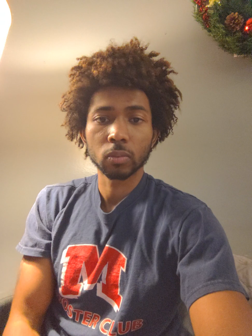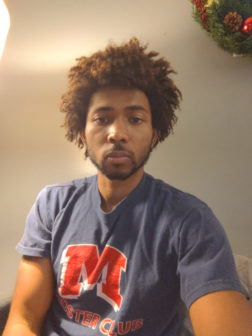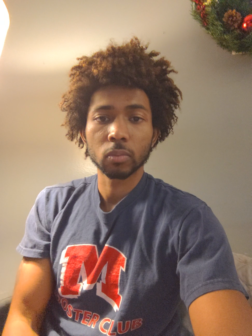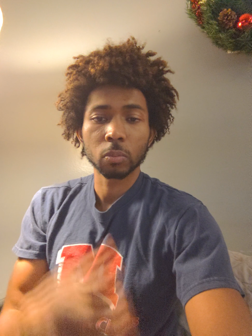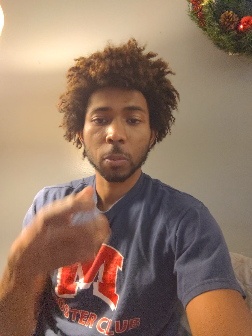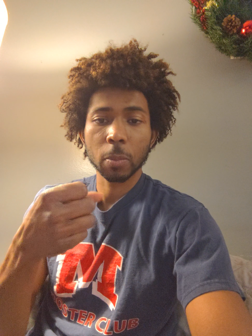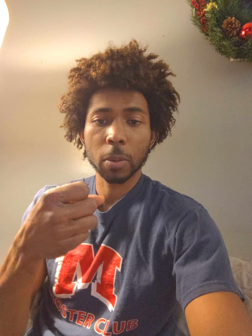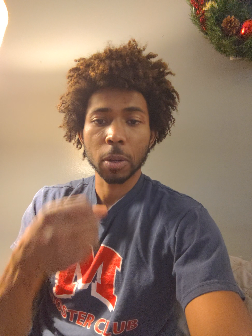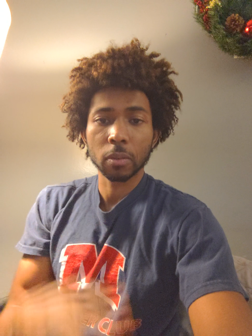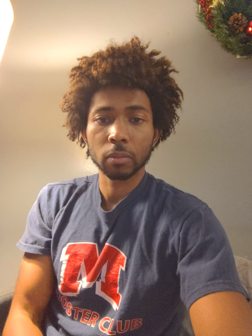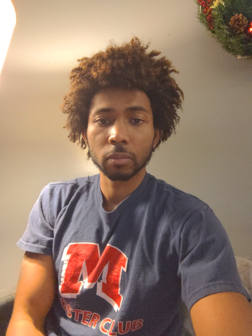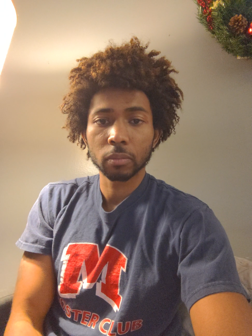milk